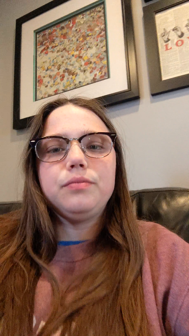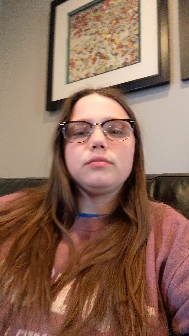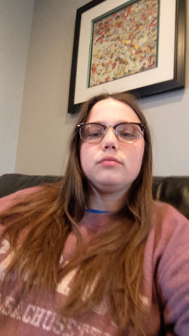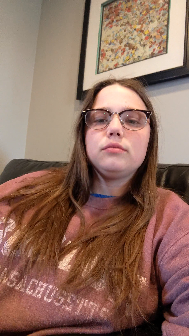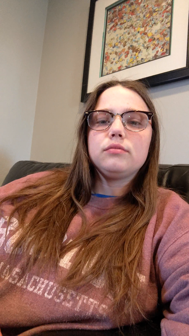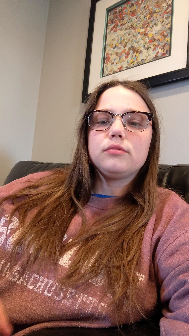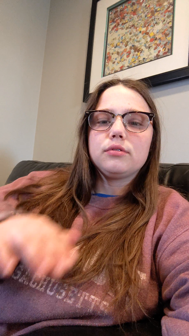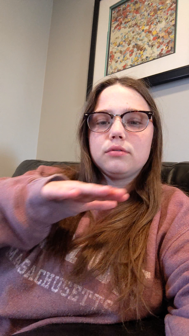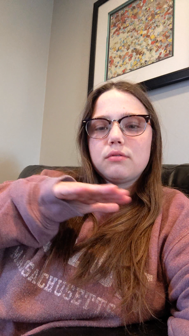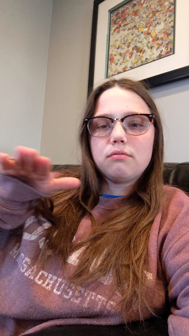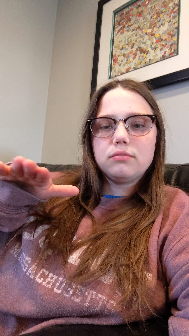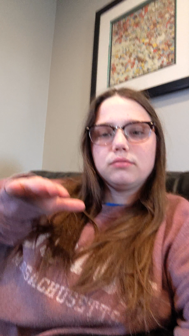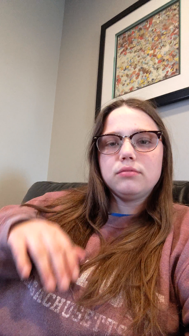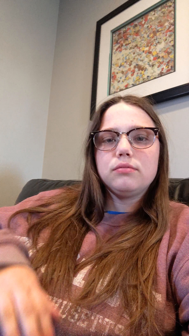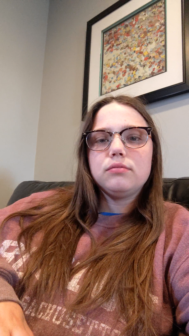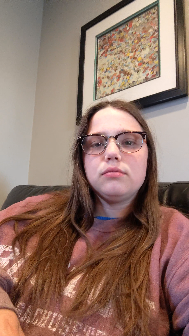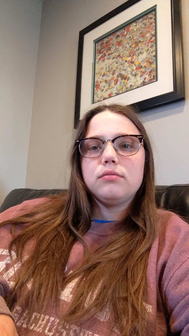nice